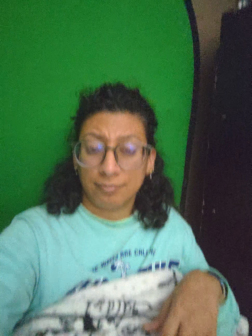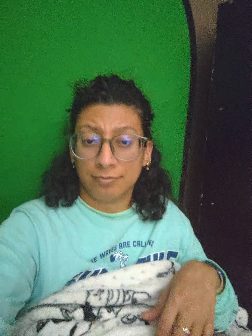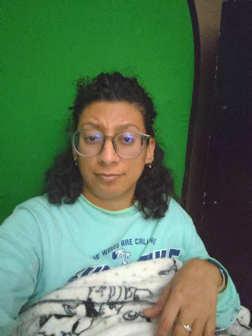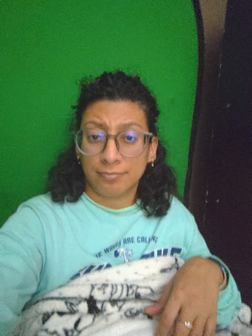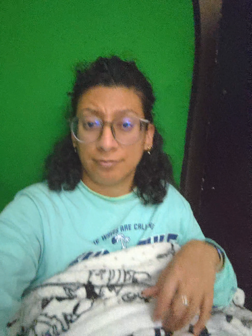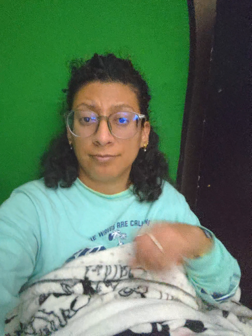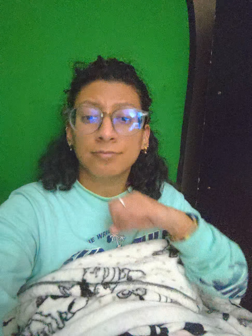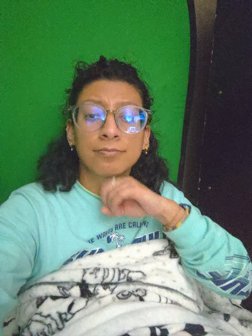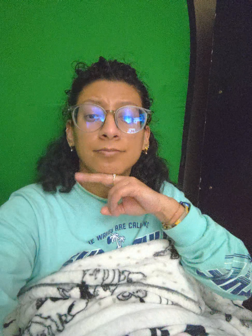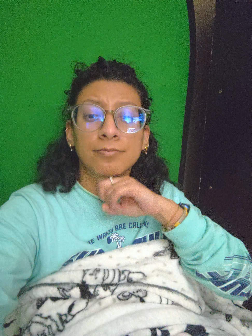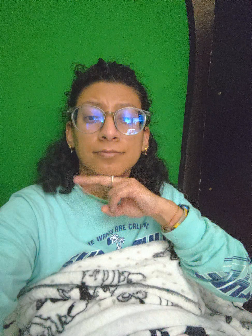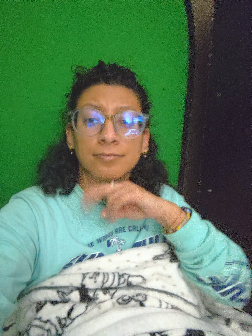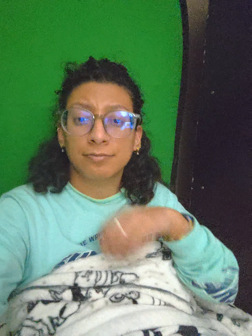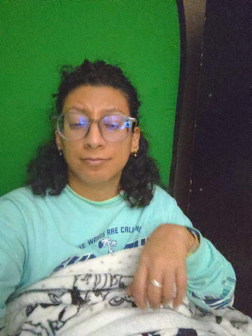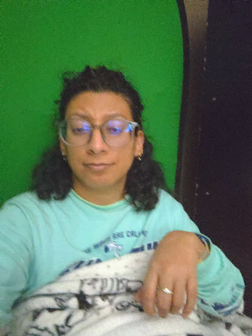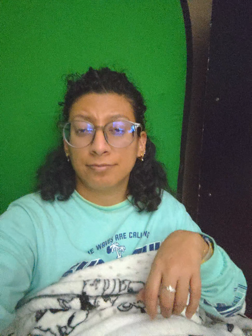frog